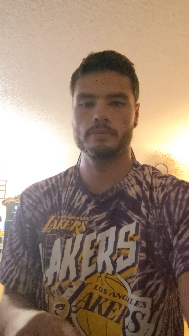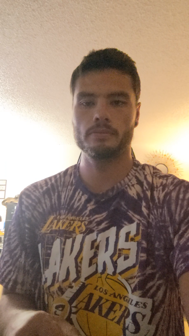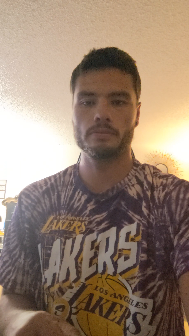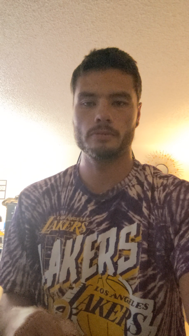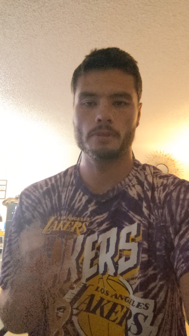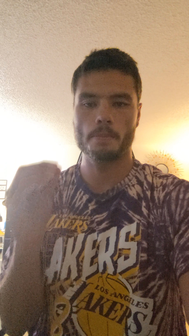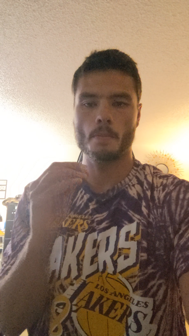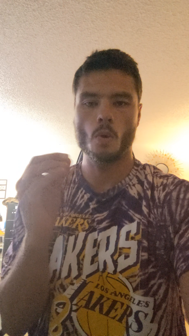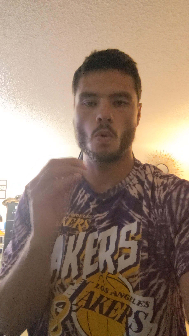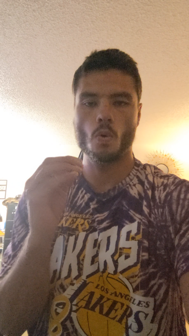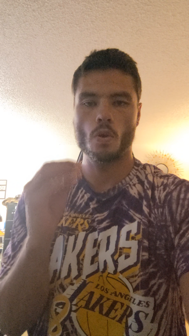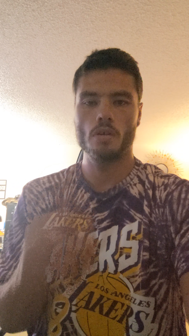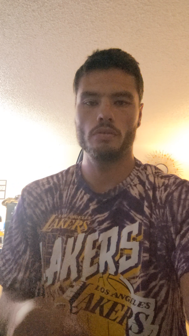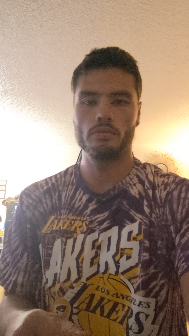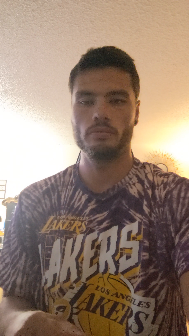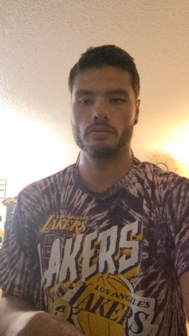more